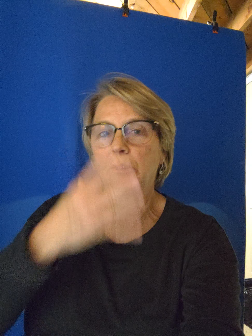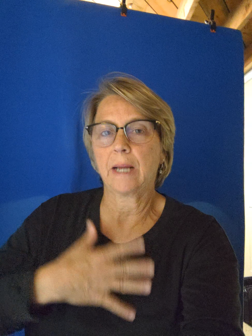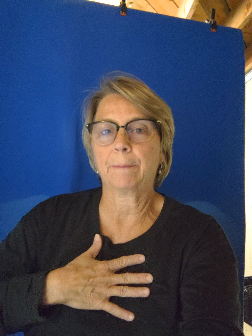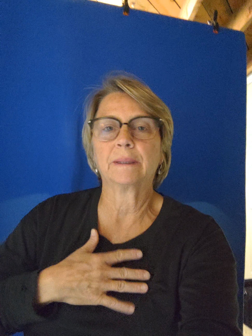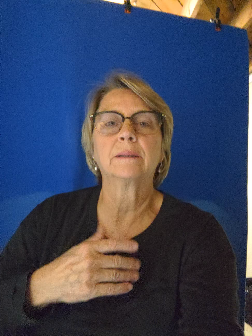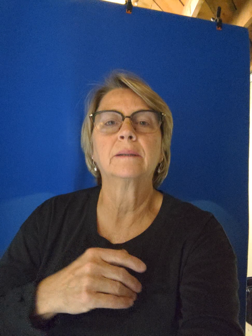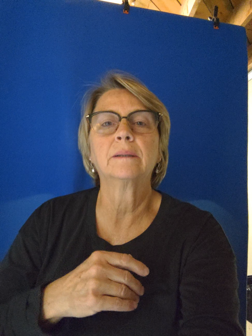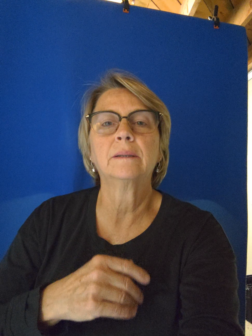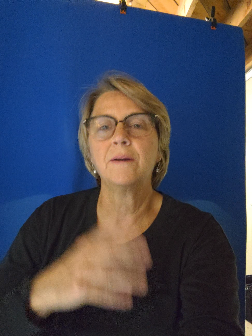pajamas